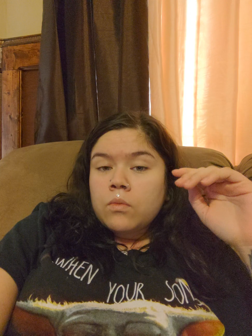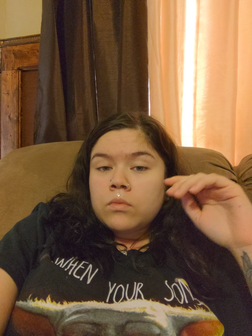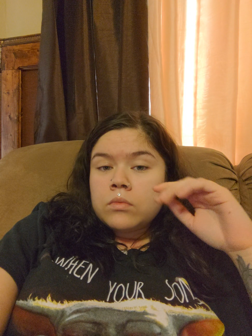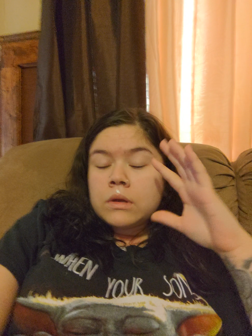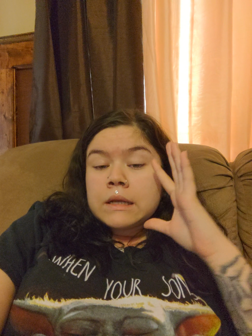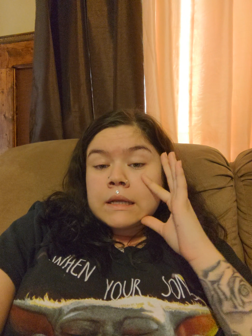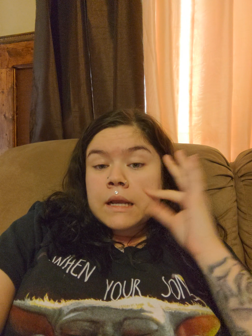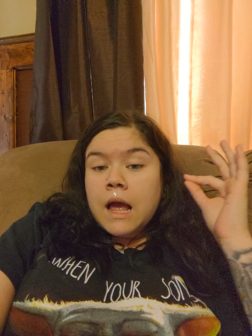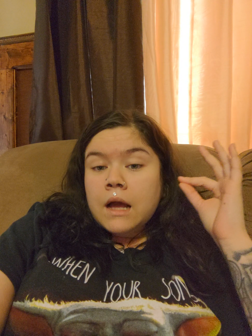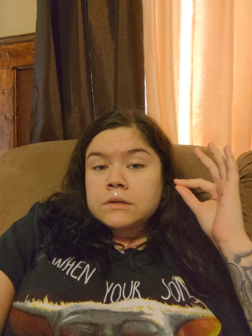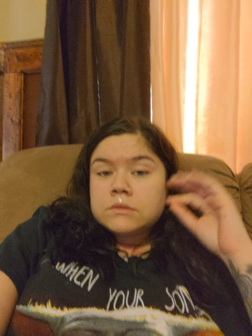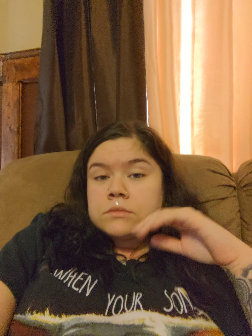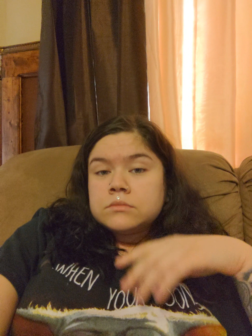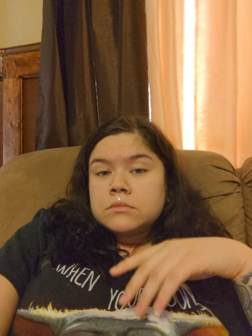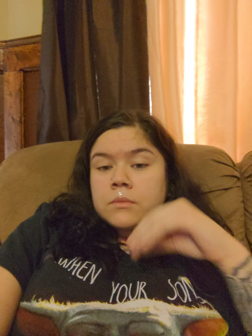cat